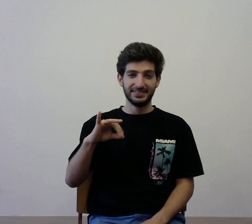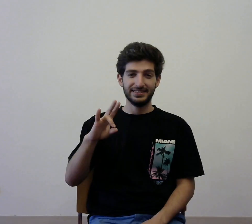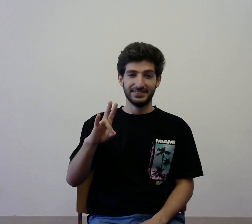N